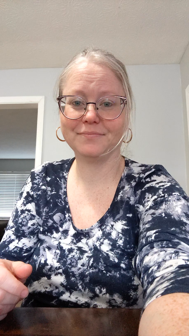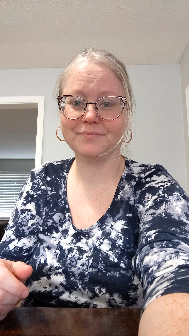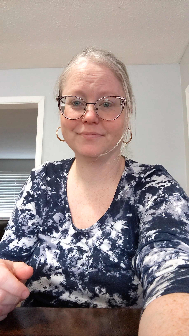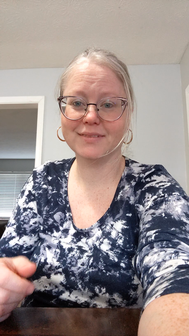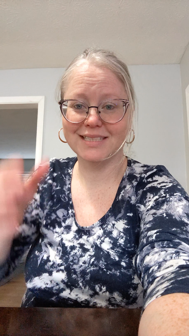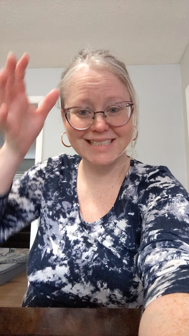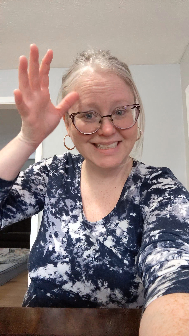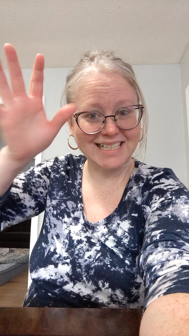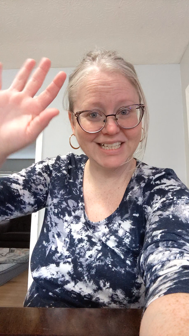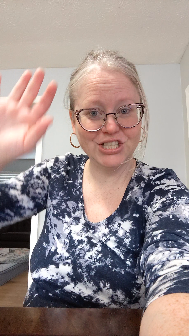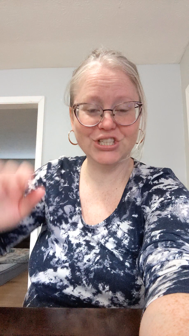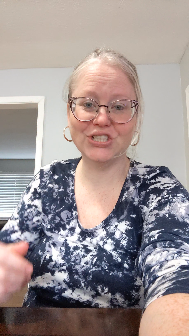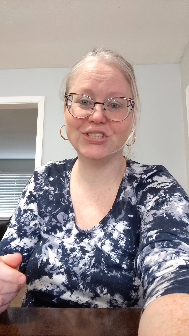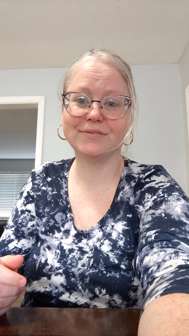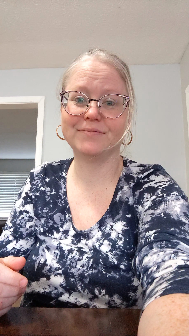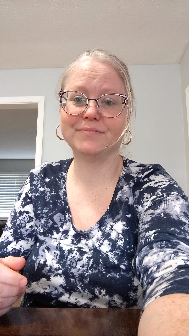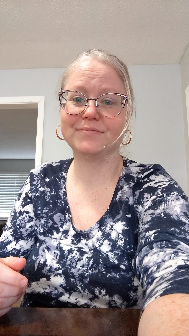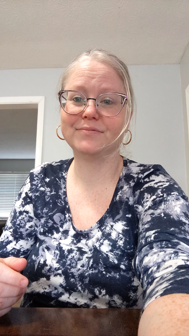deer